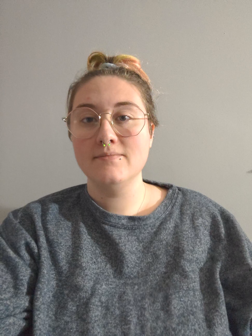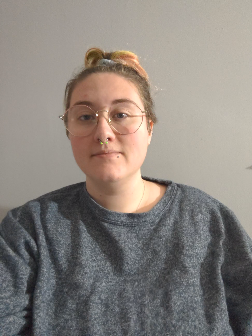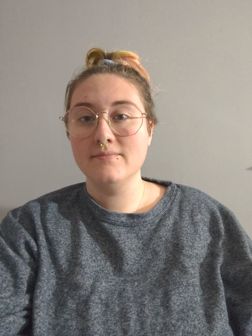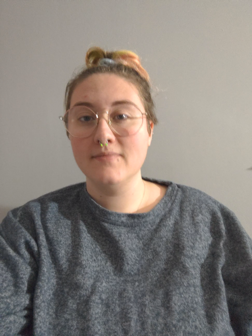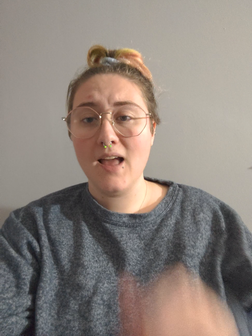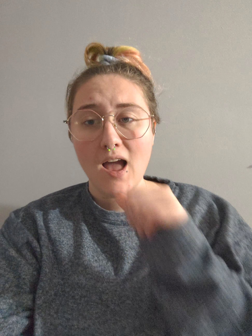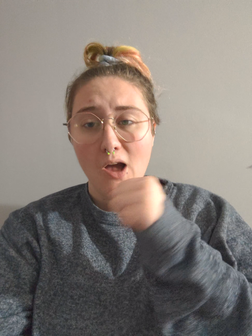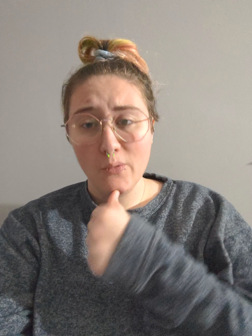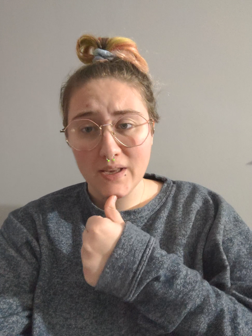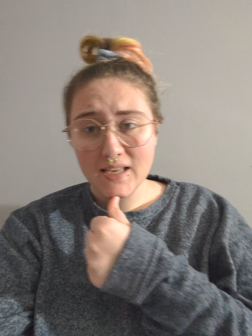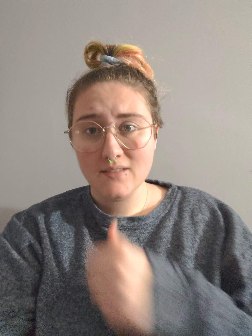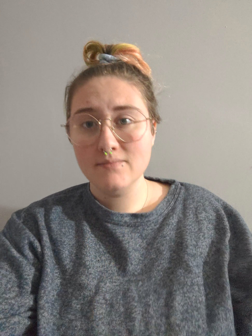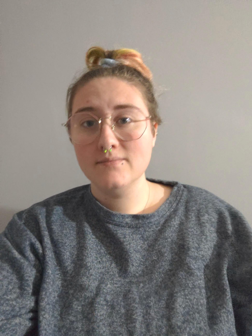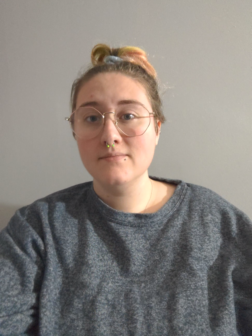owie